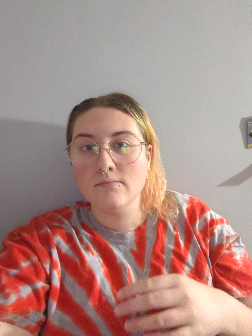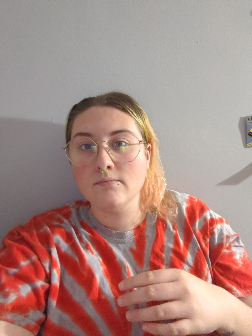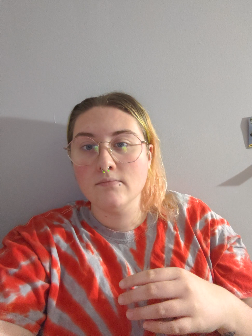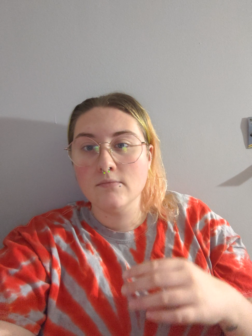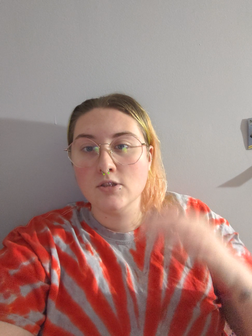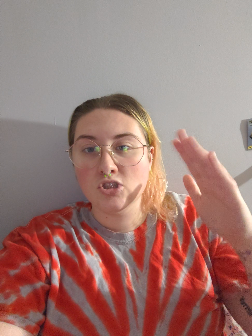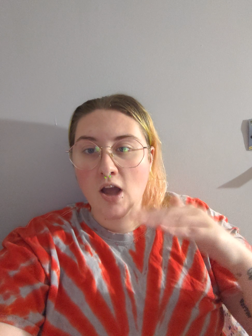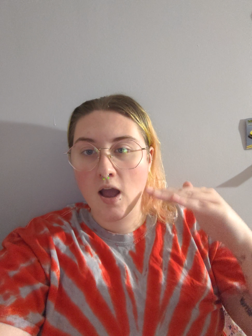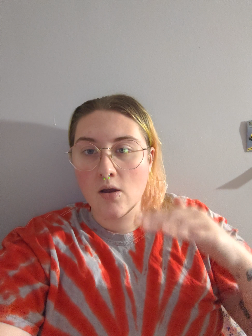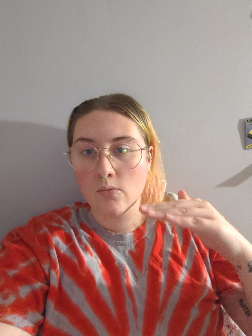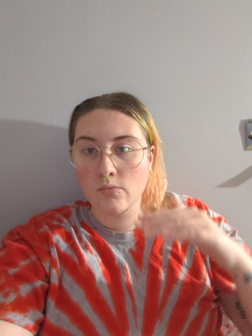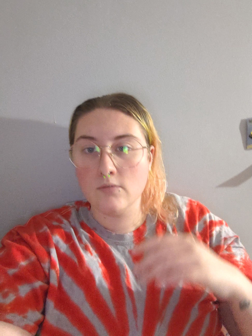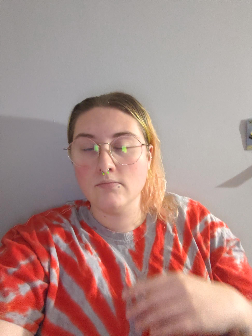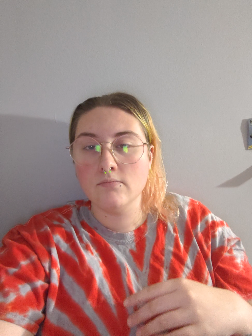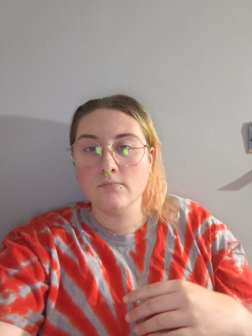child